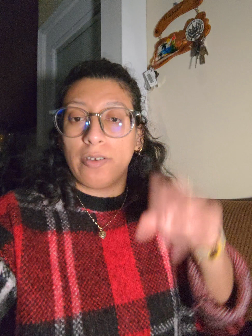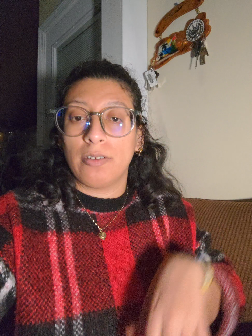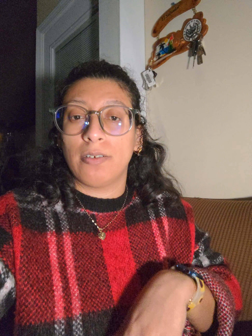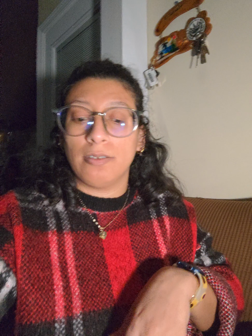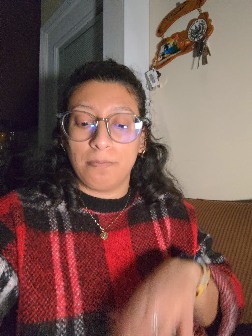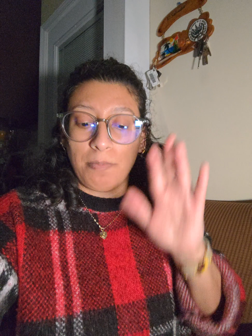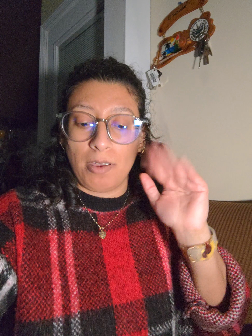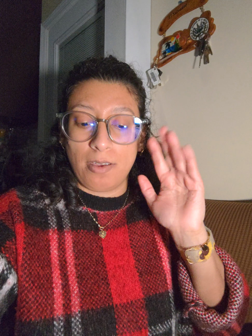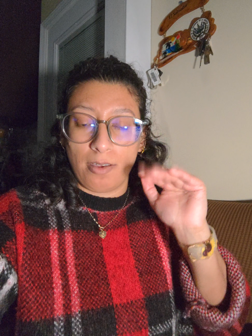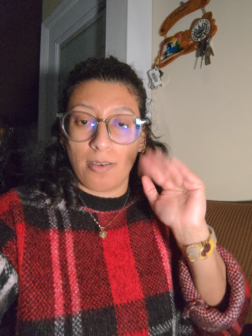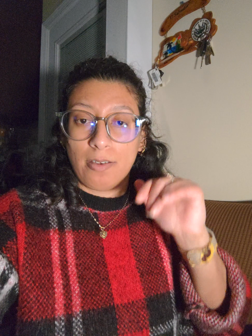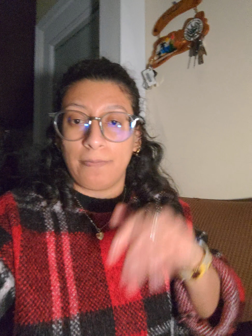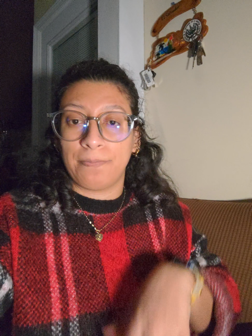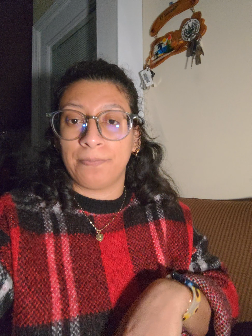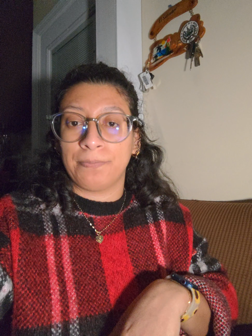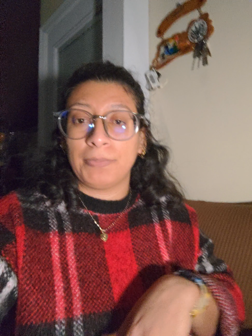bye